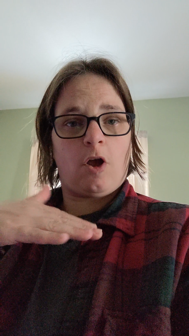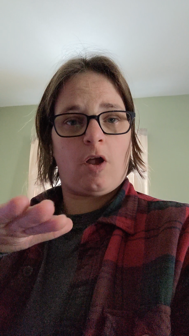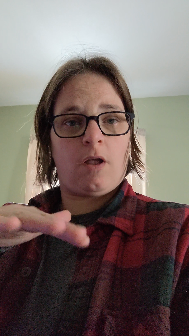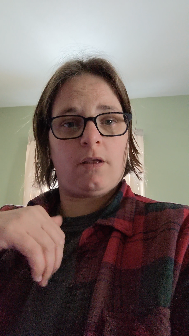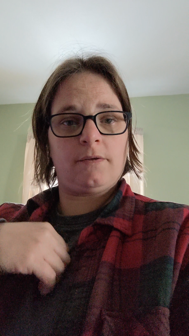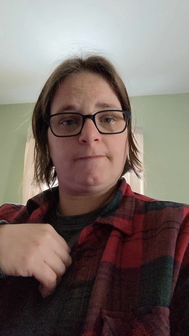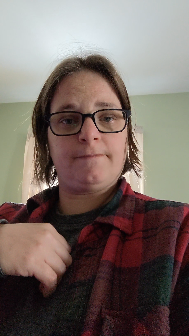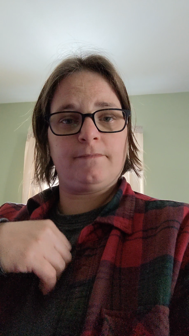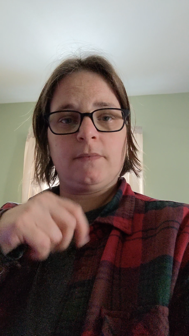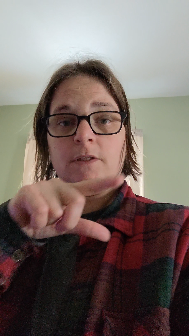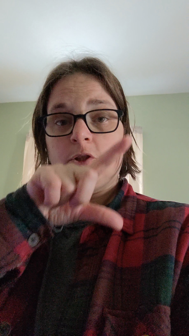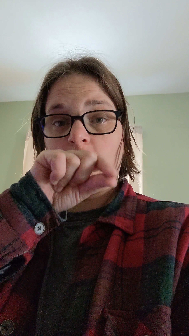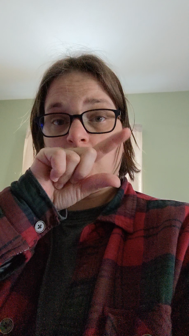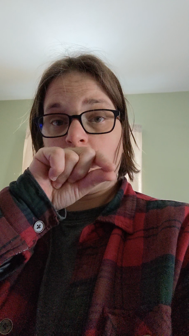chicken